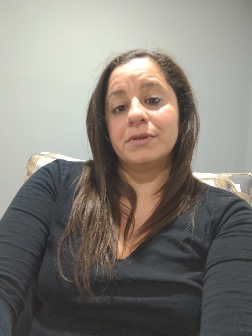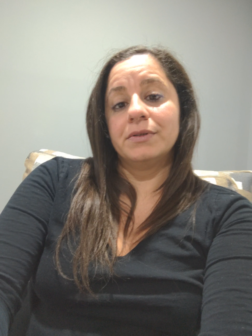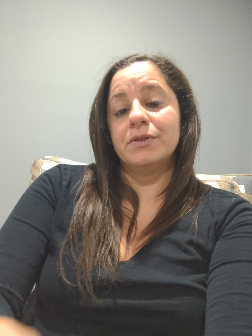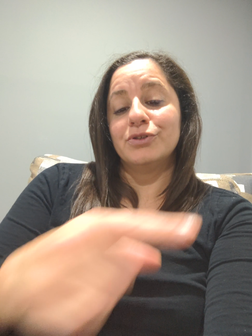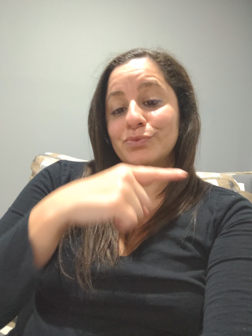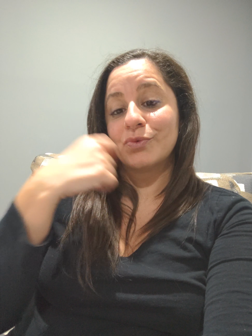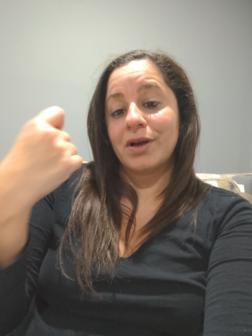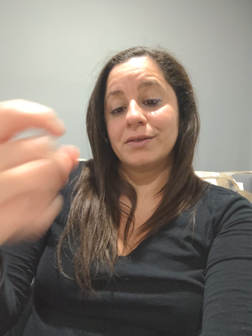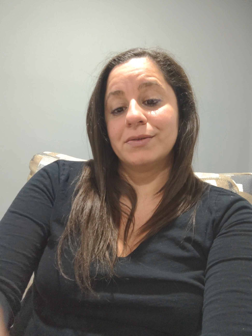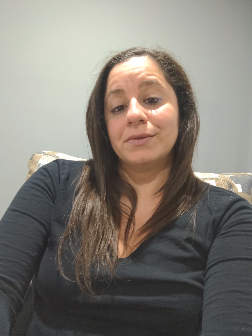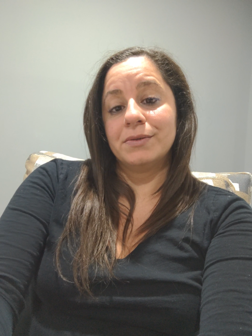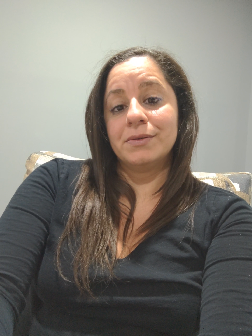dry